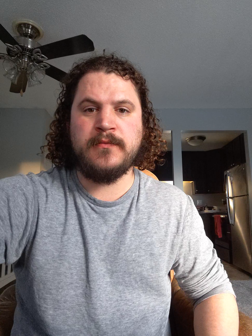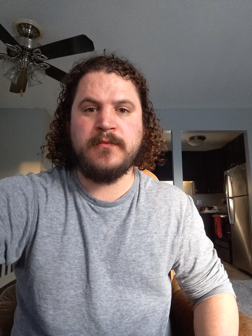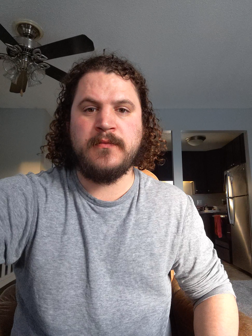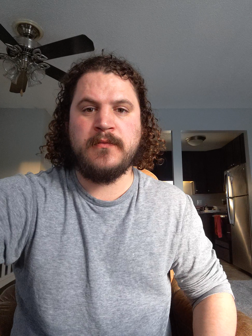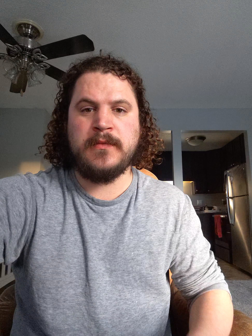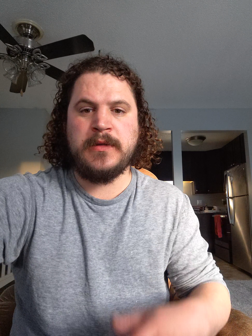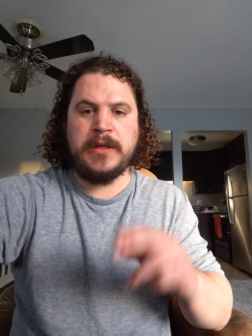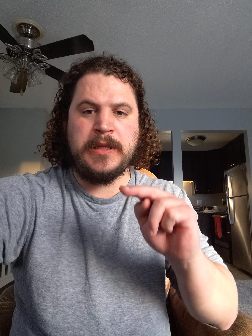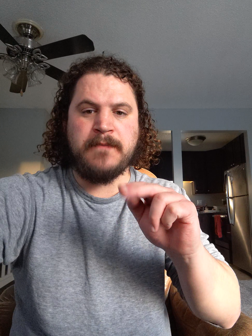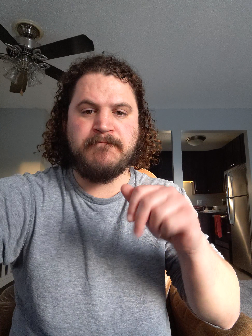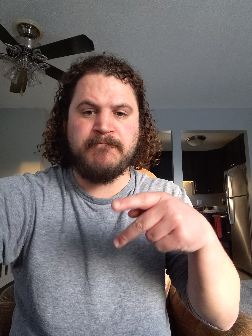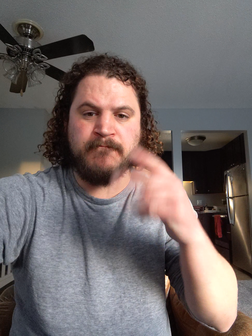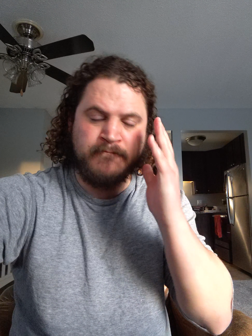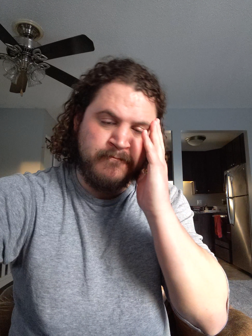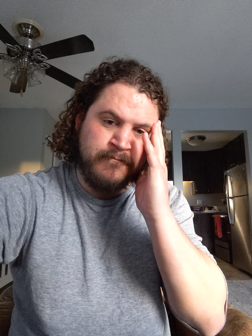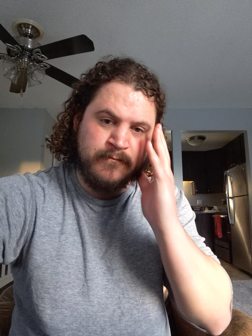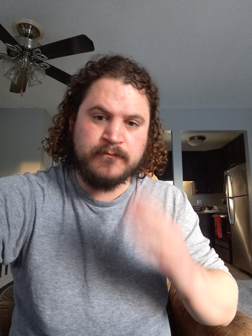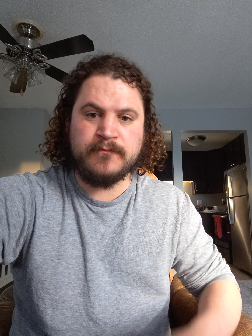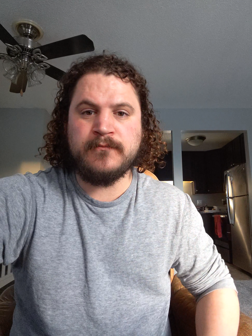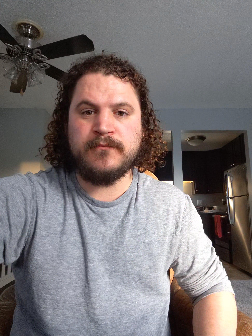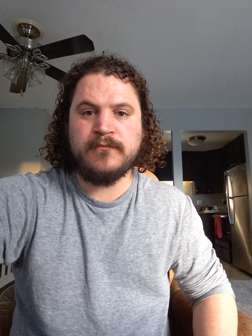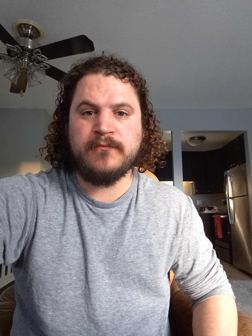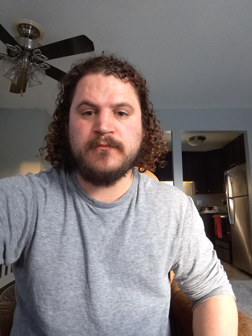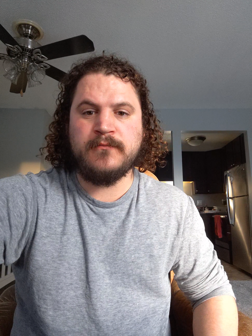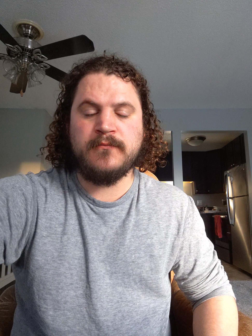nap